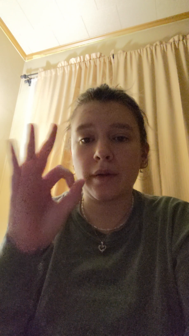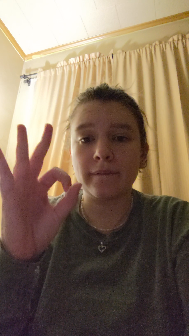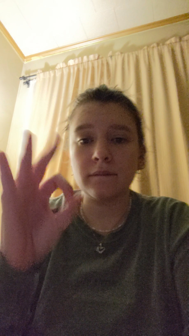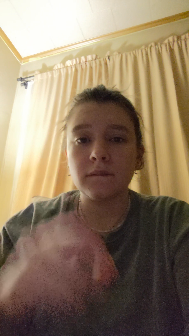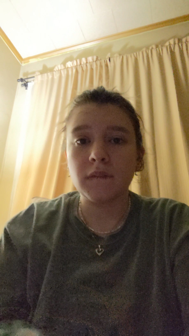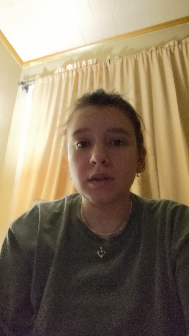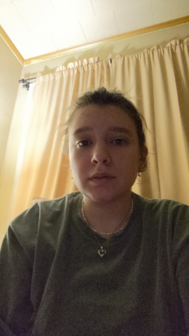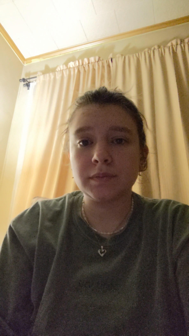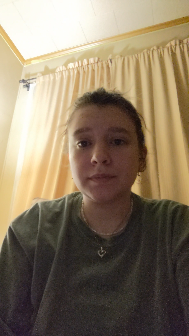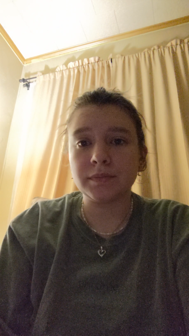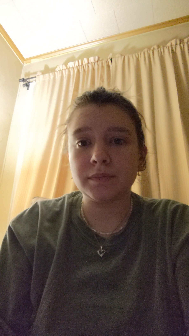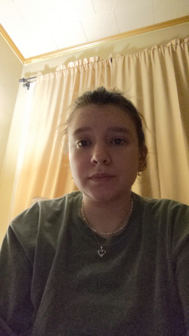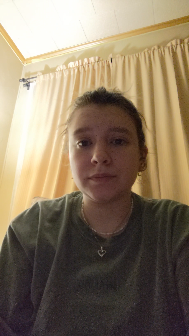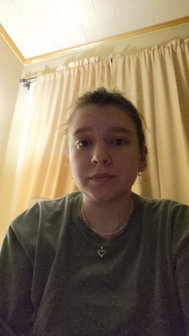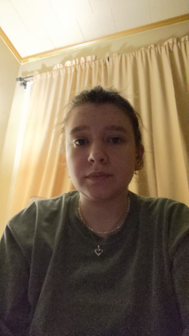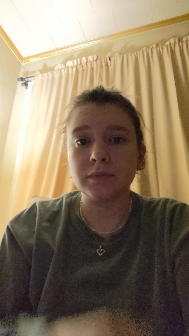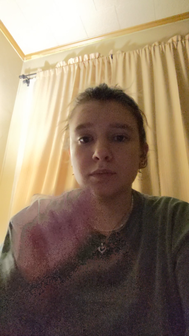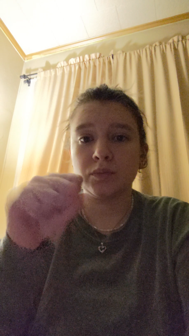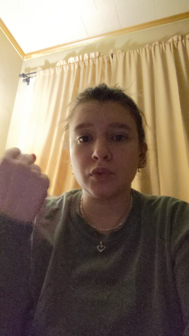break